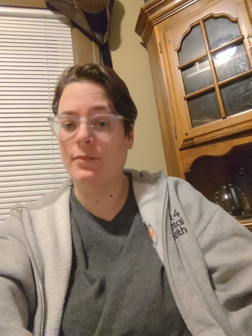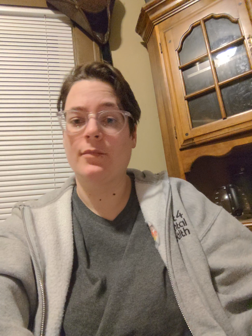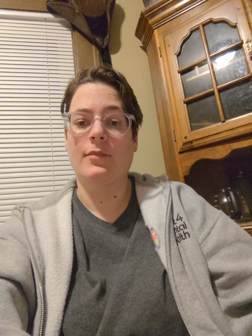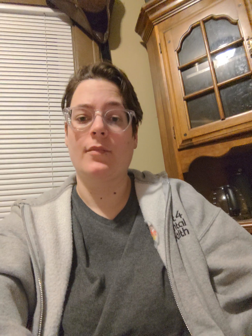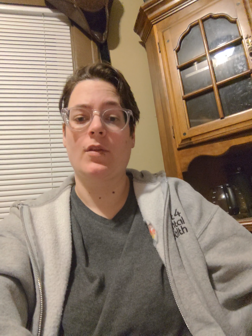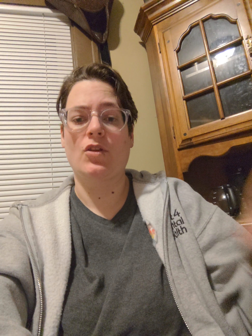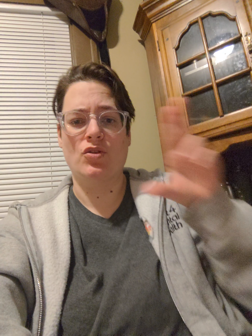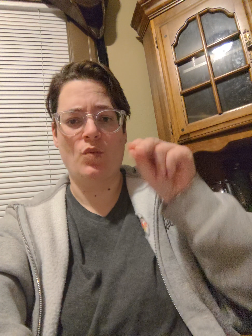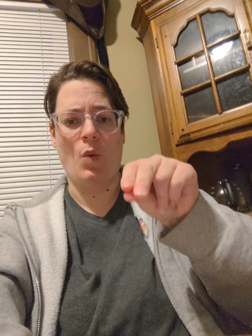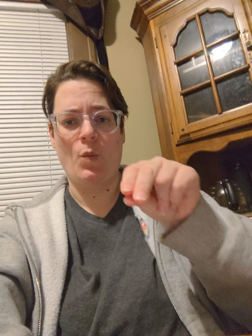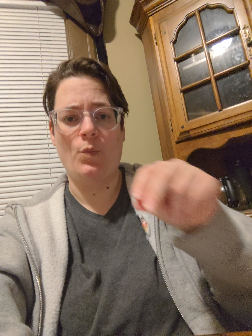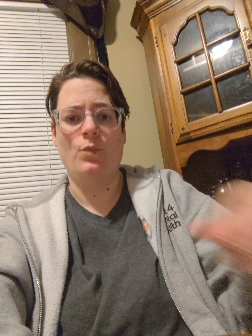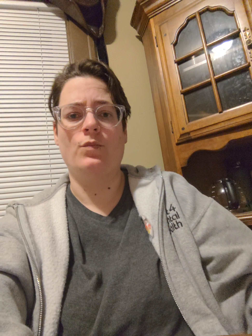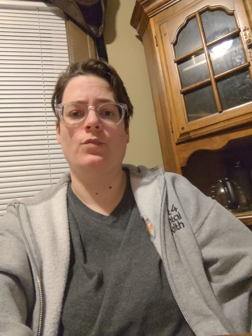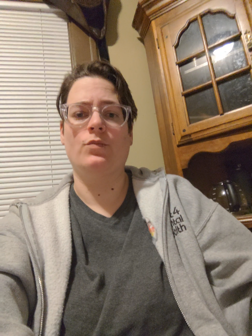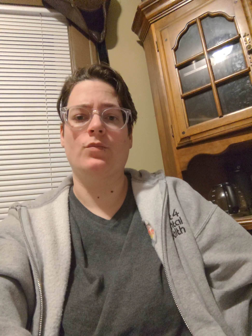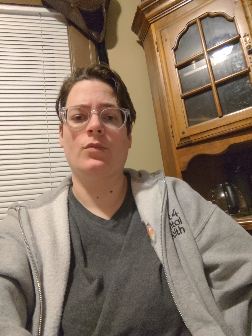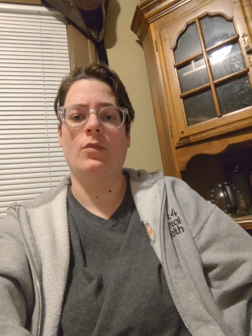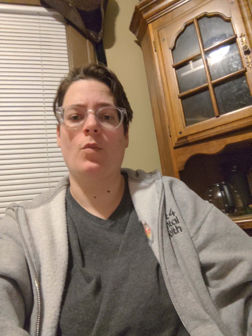no